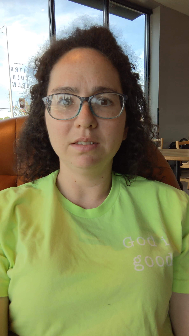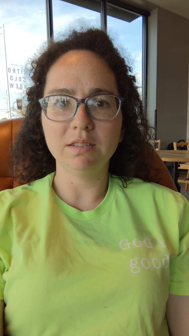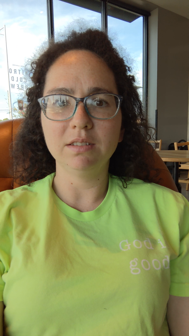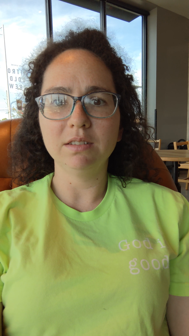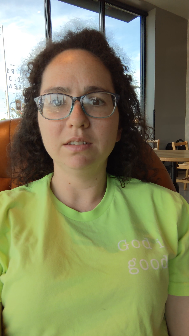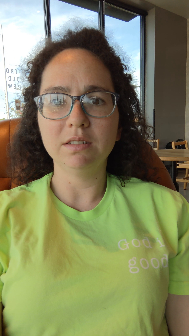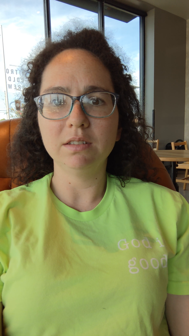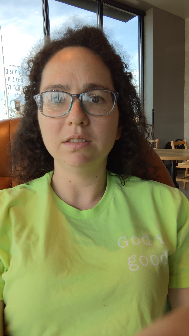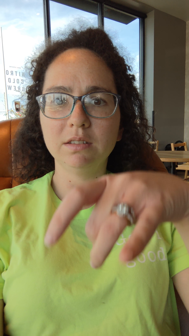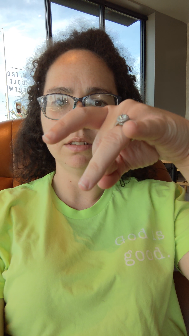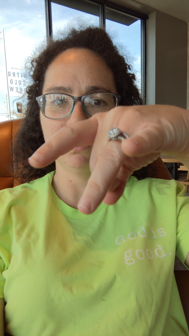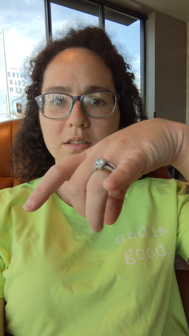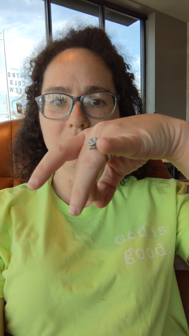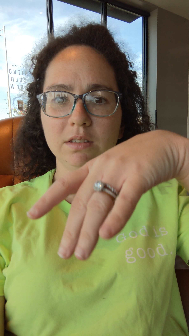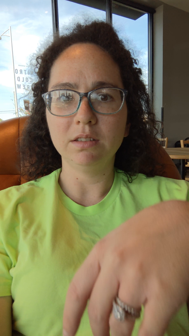pumpkin